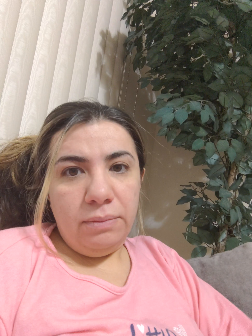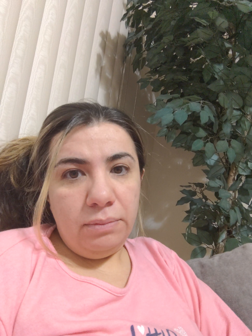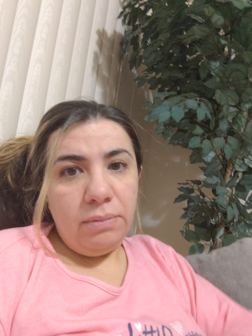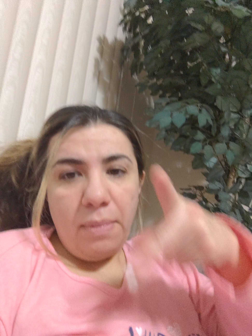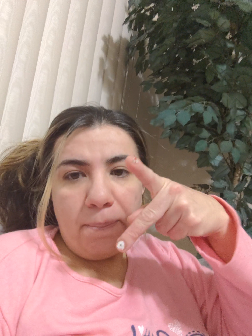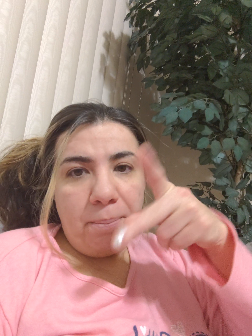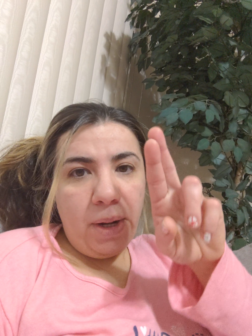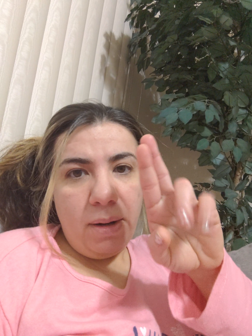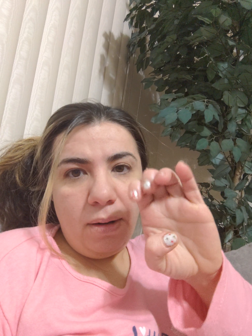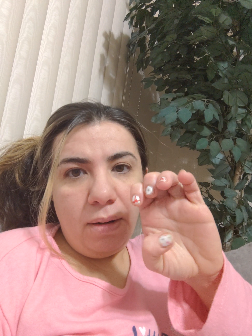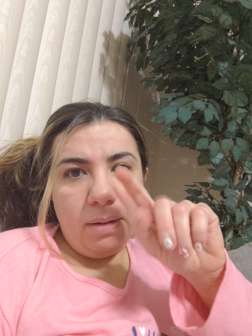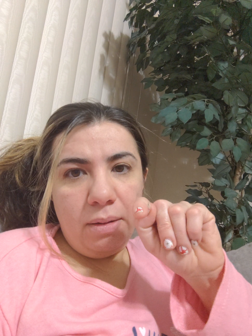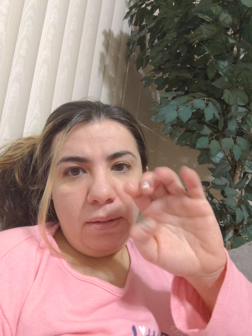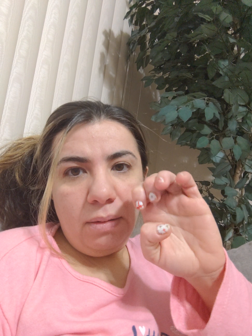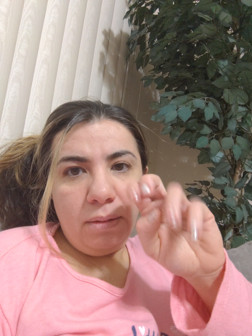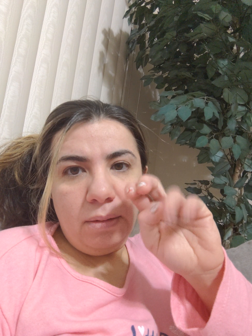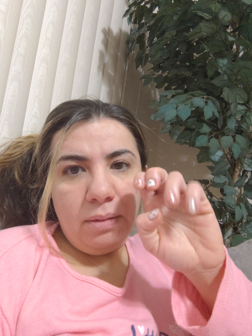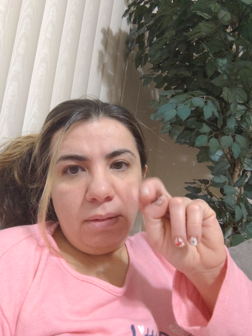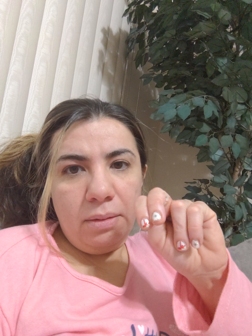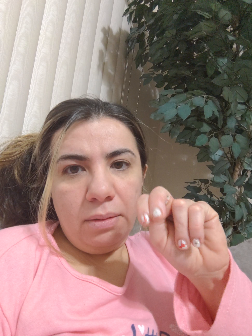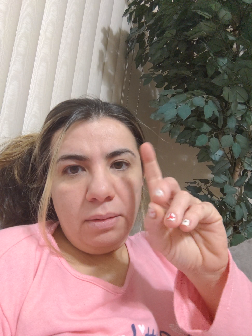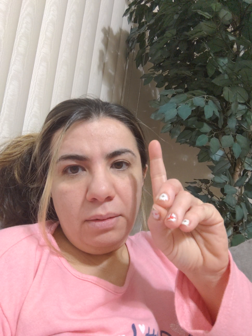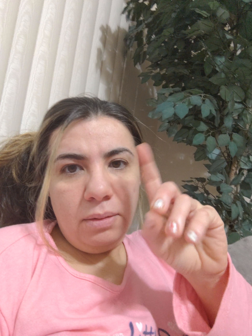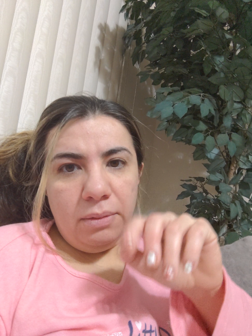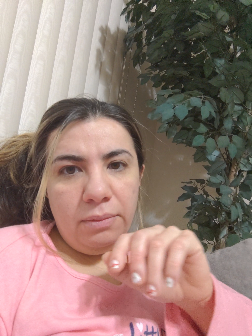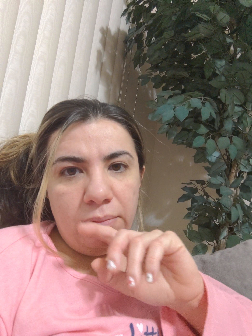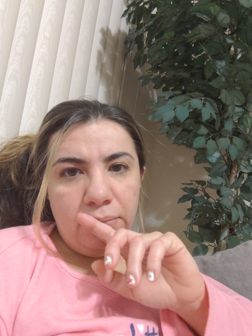pretend